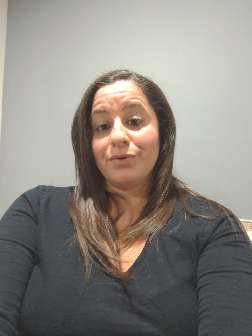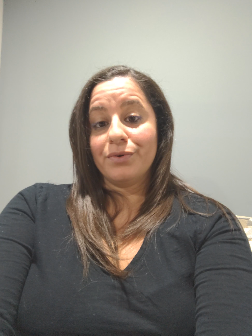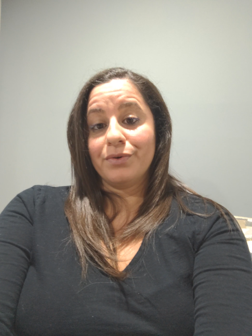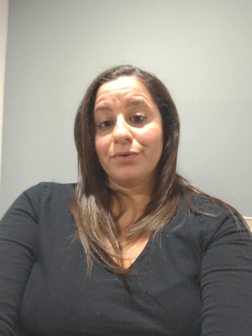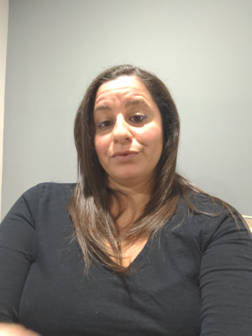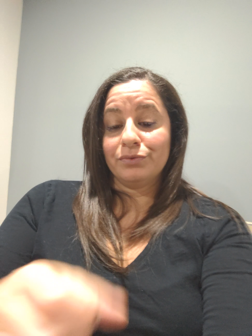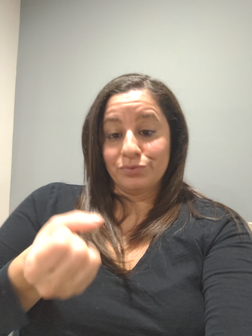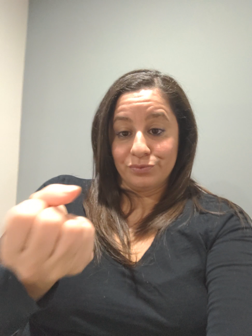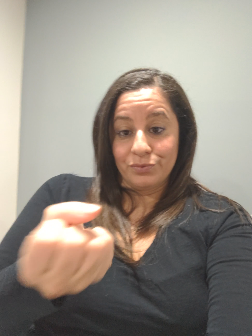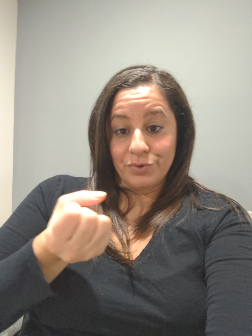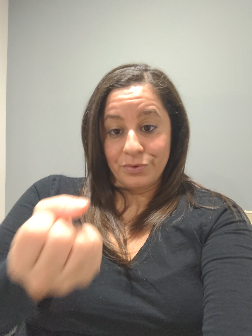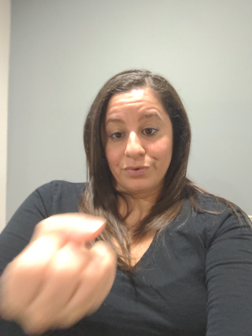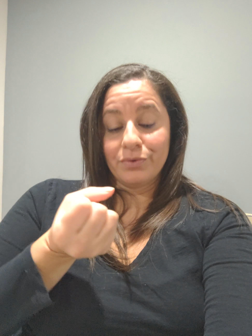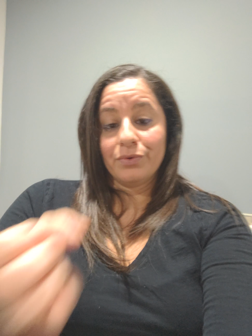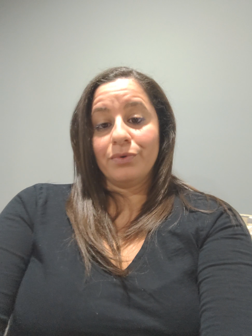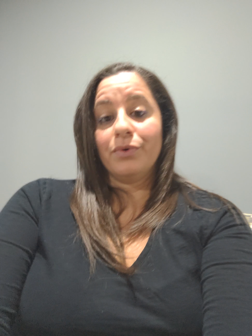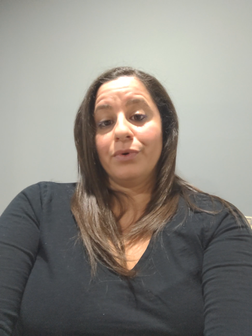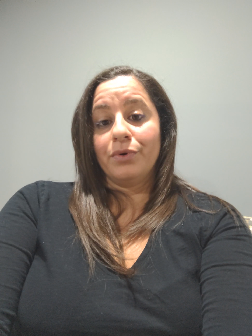drawer